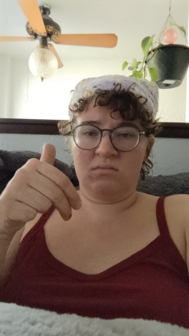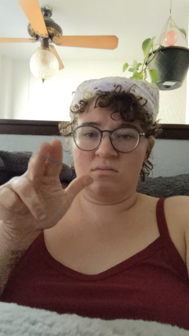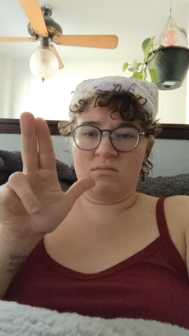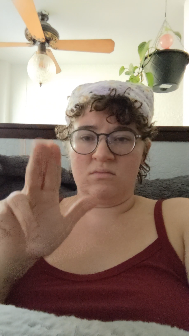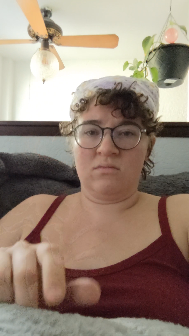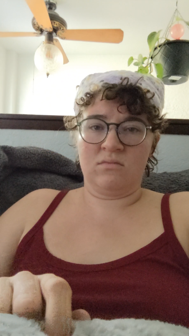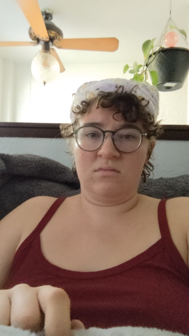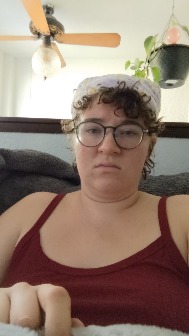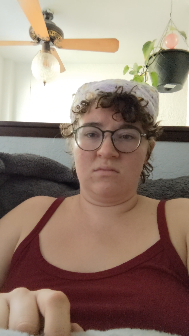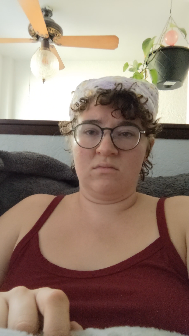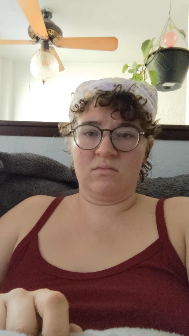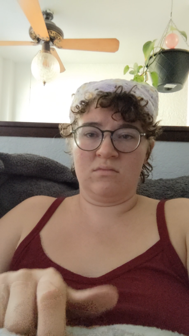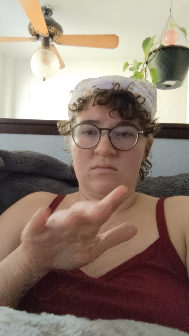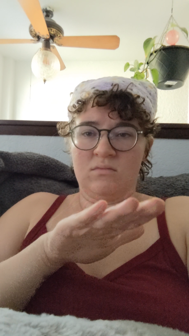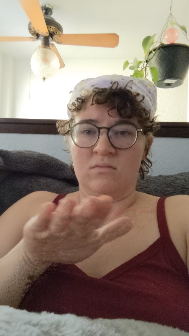nice